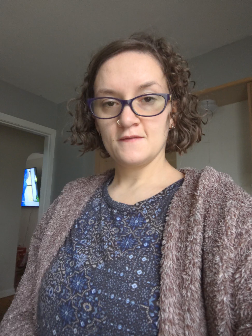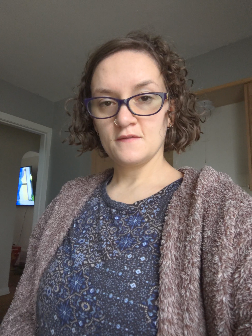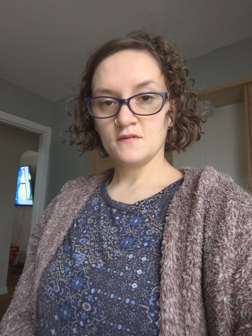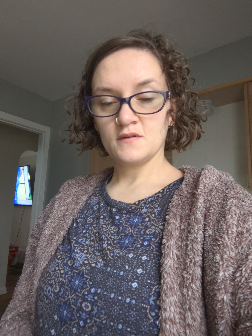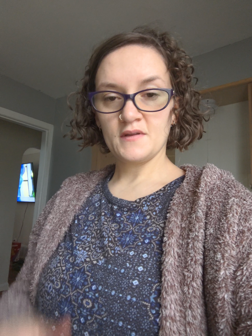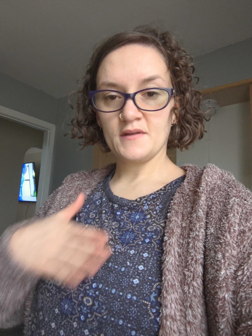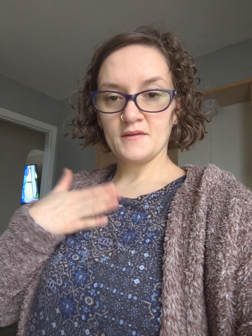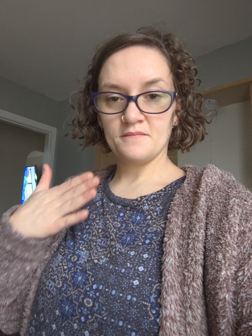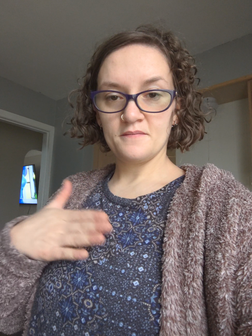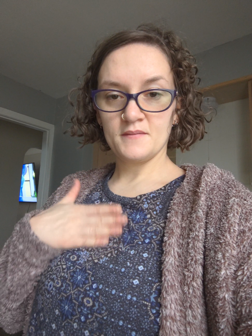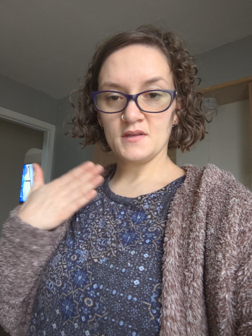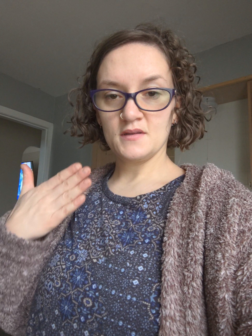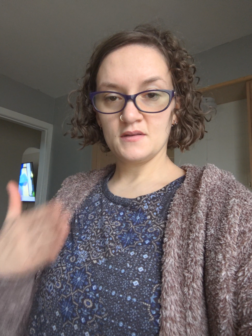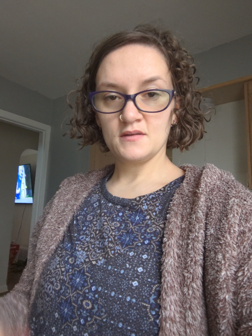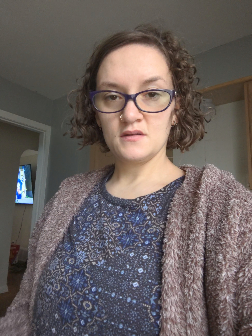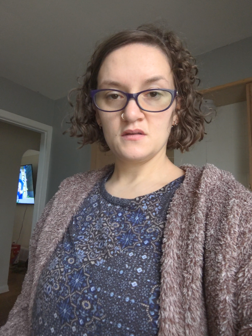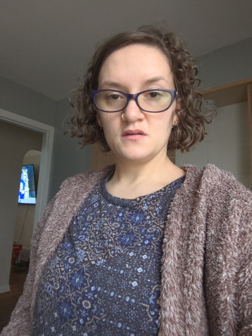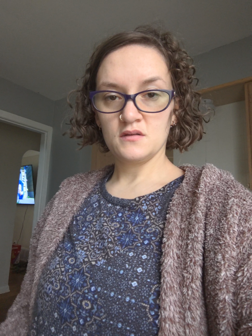happy